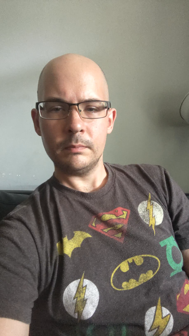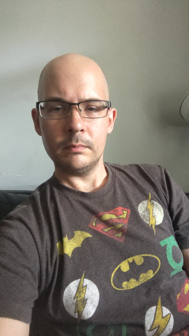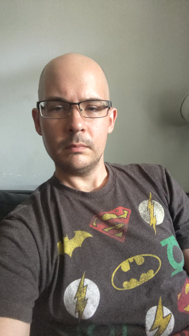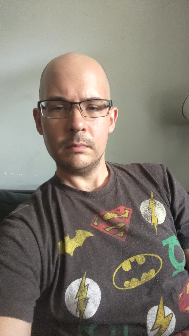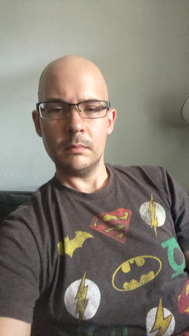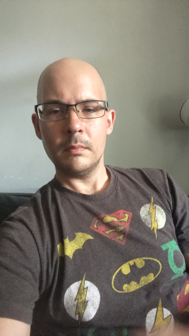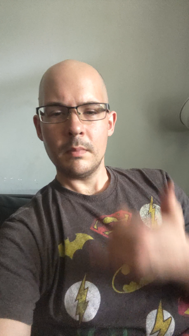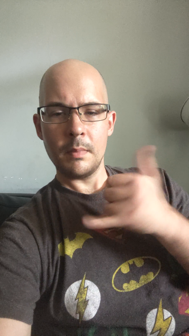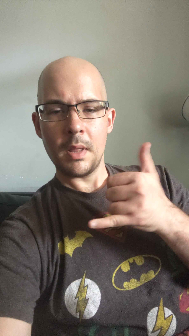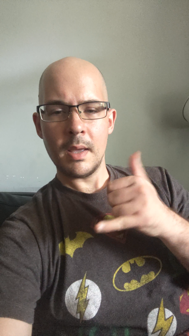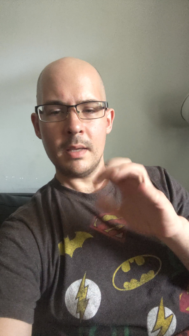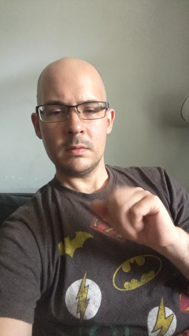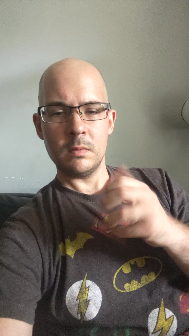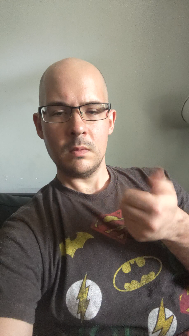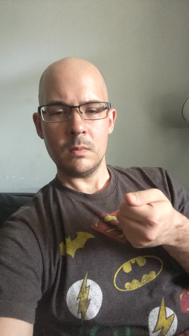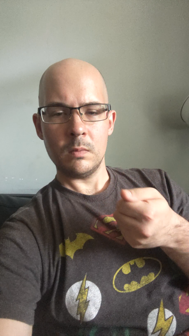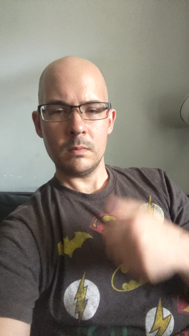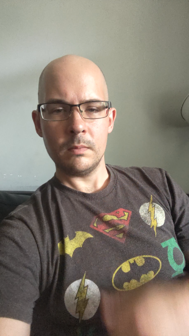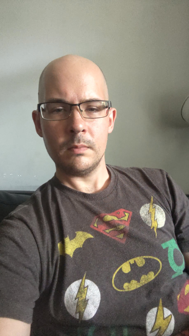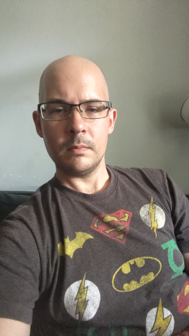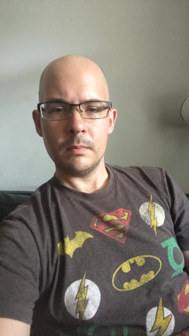play dough